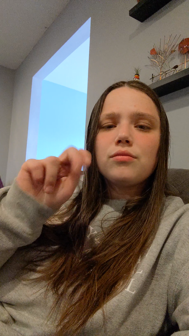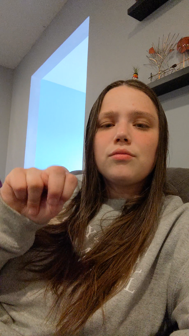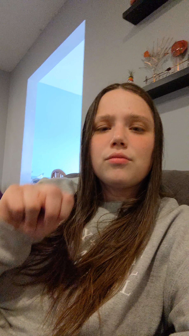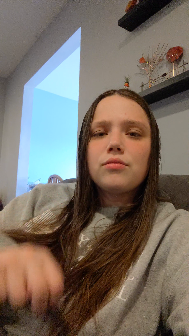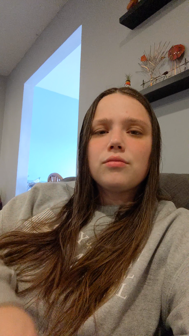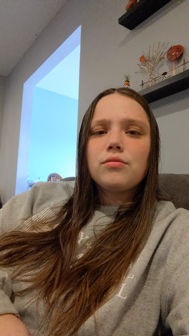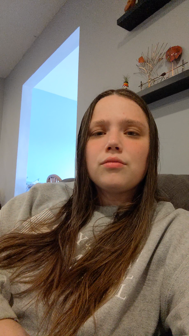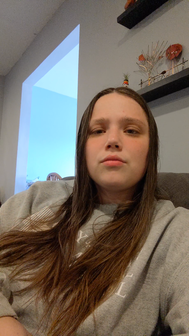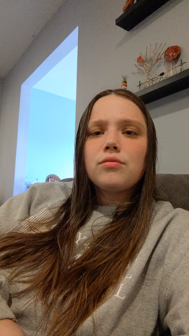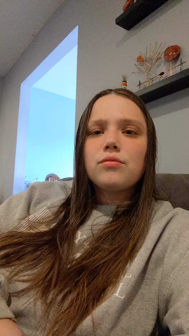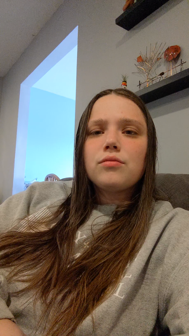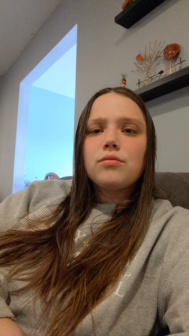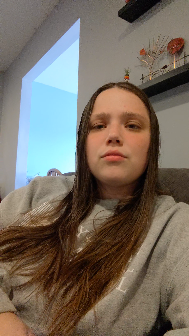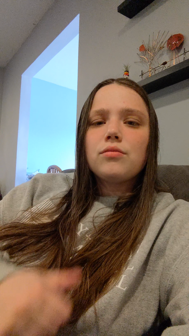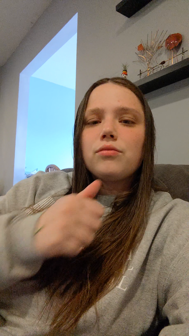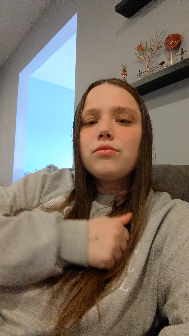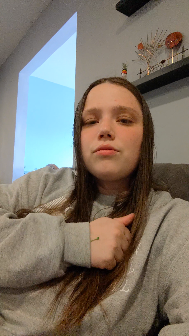love